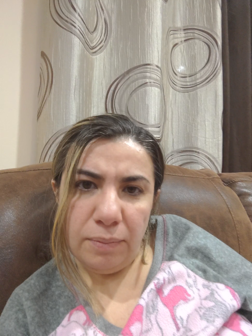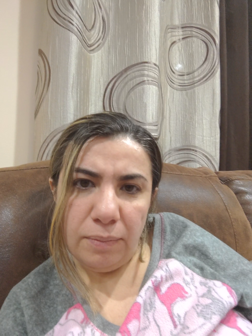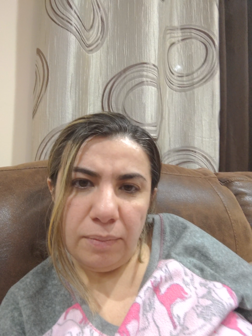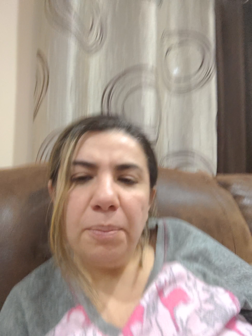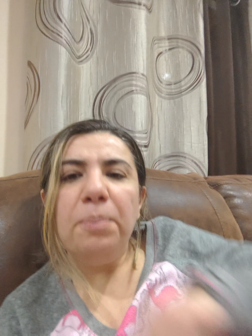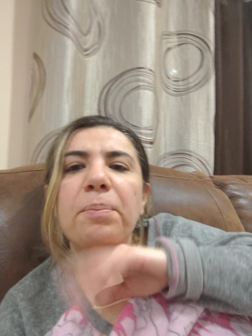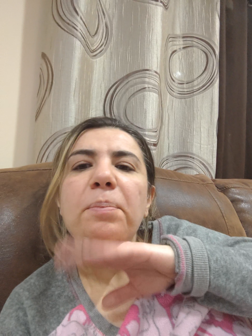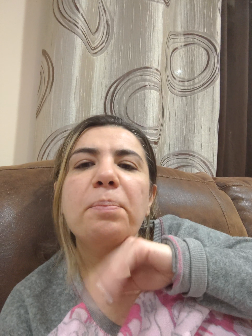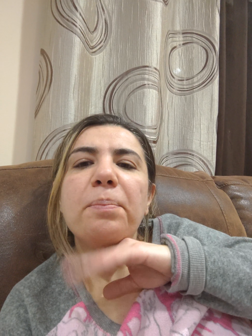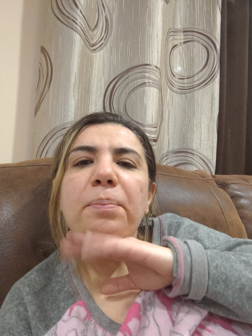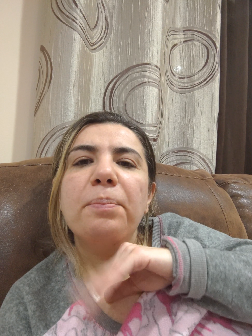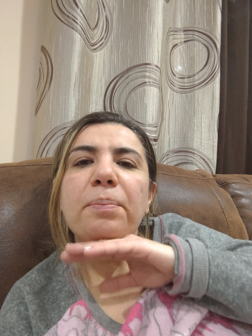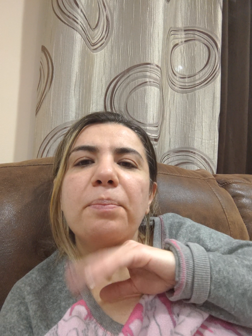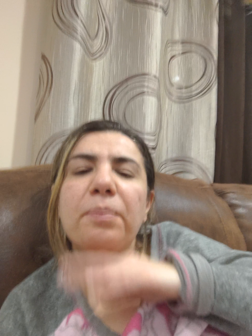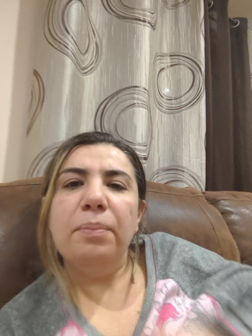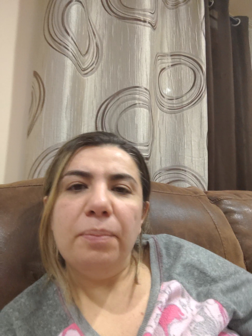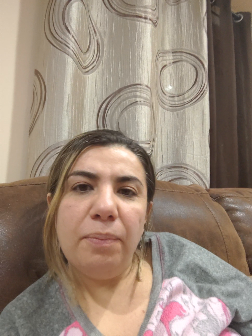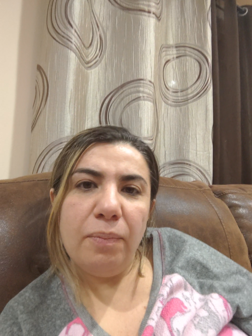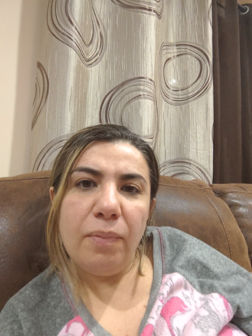pig